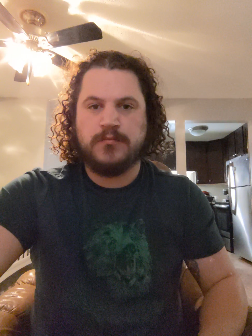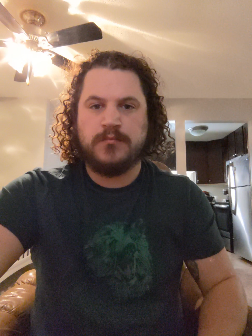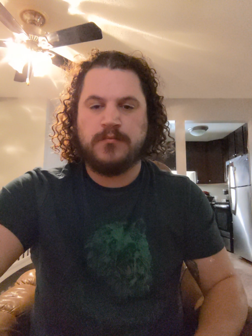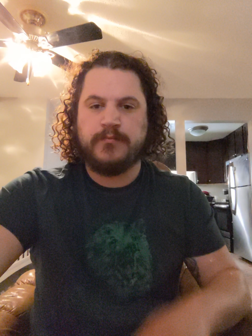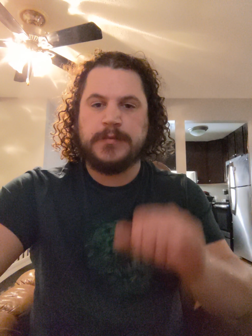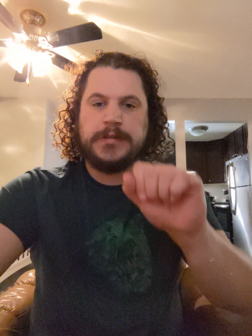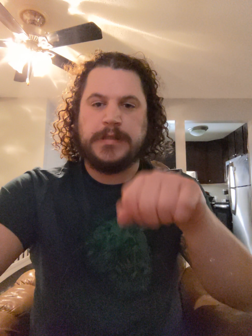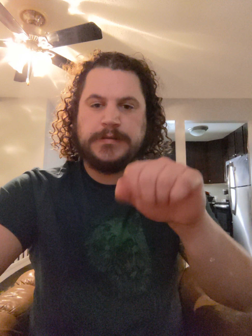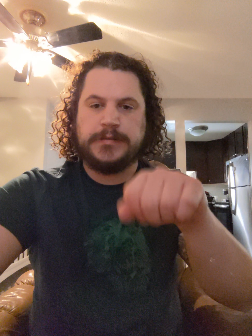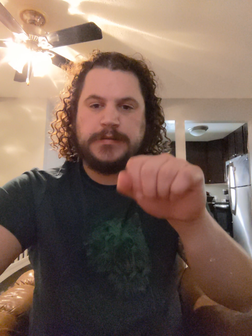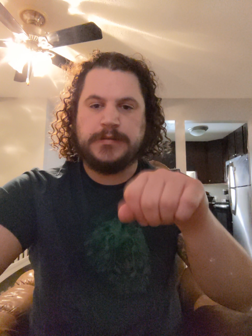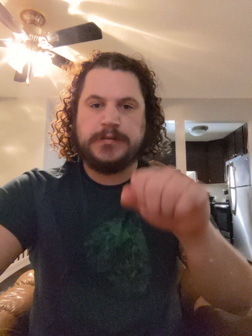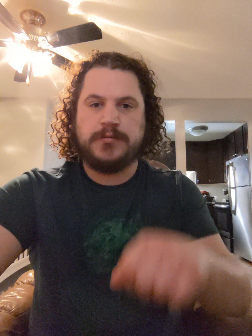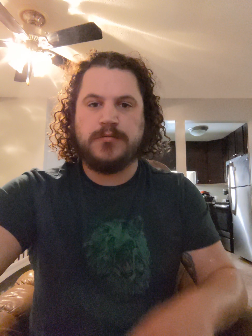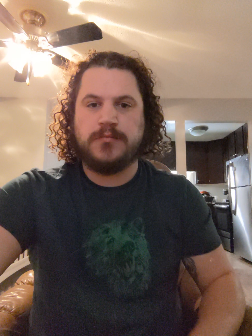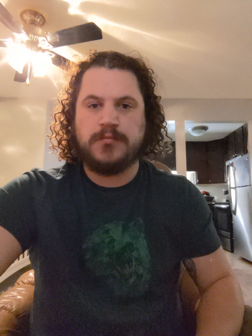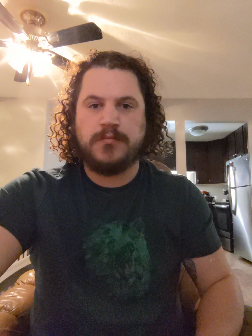yes